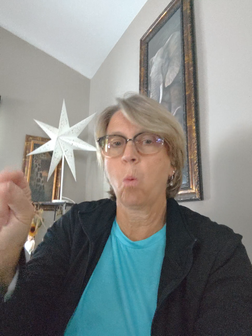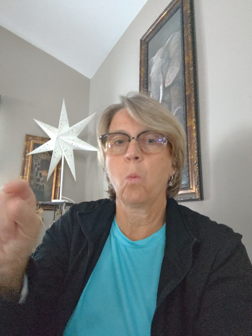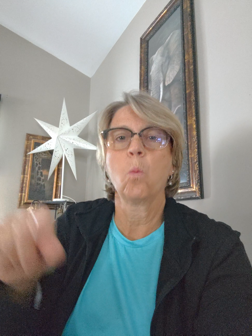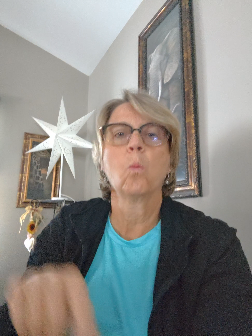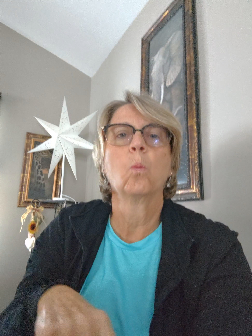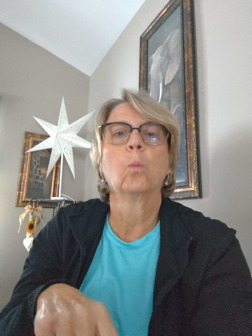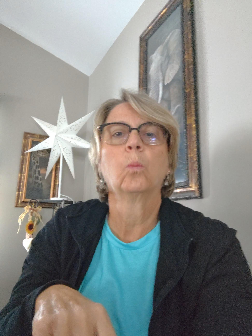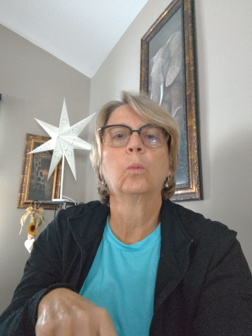go